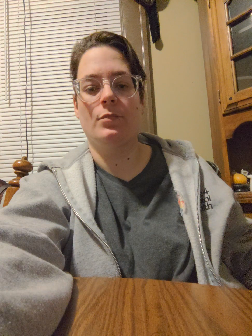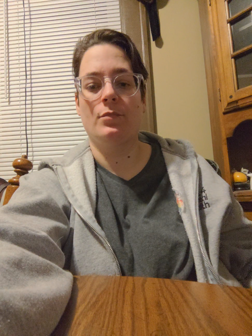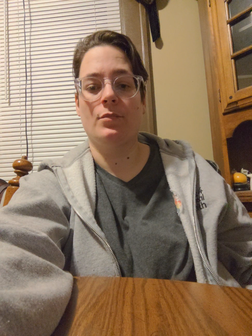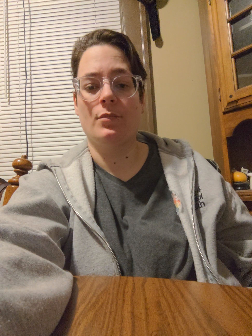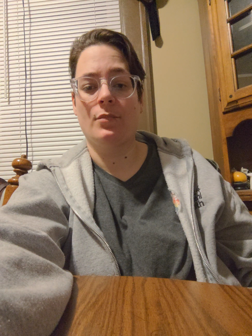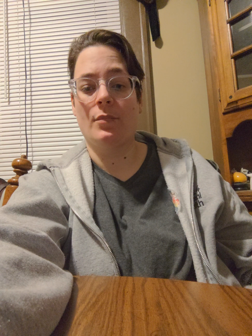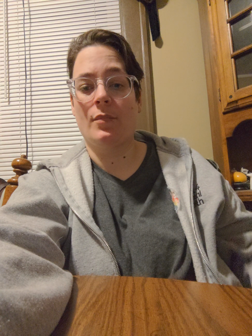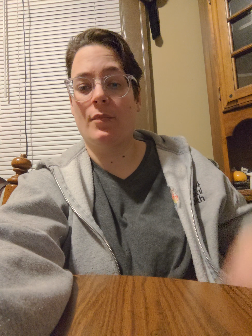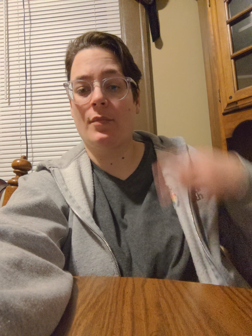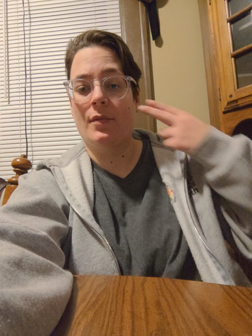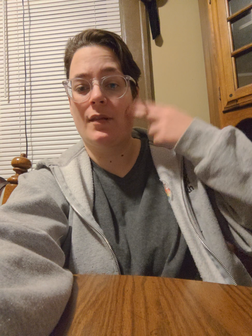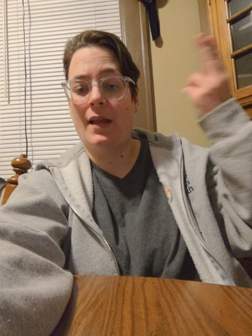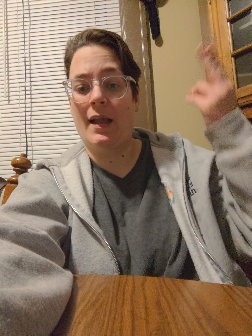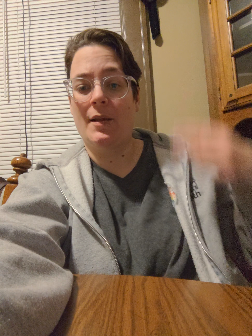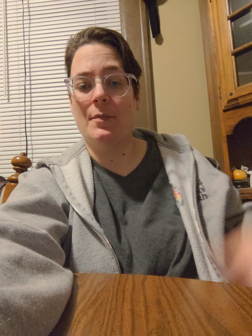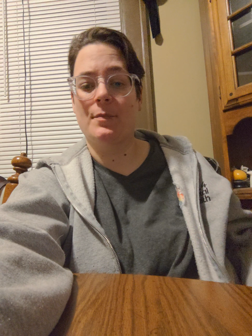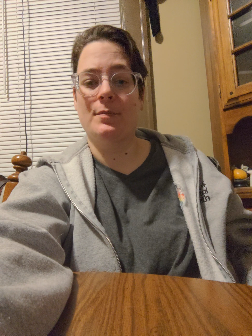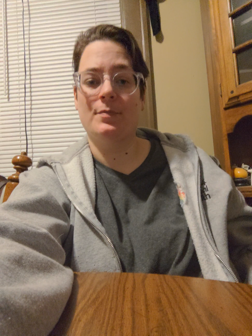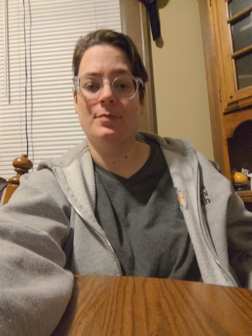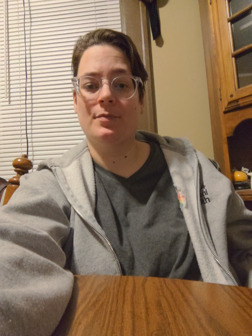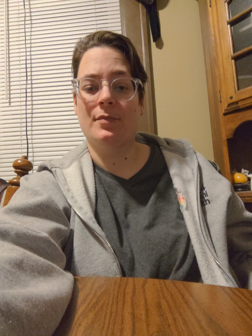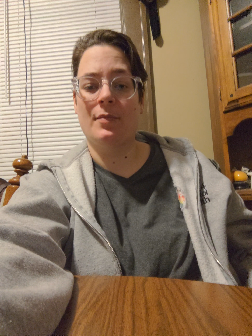high